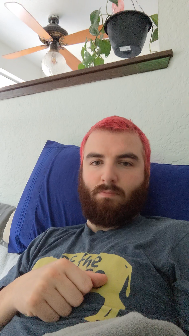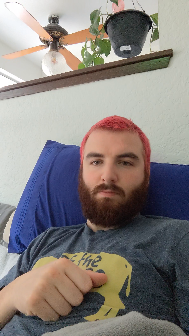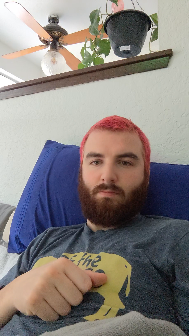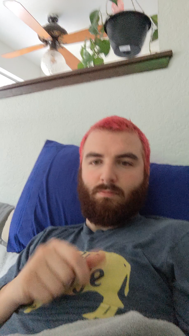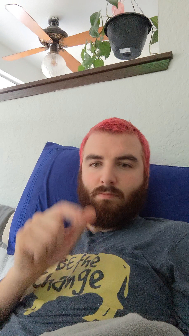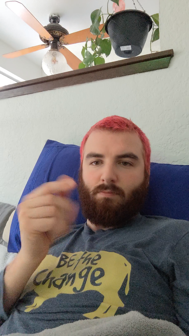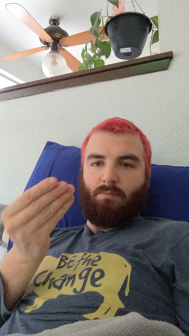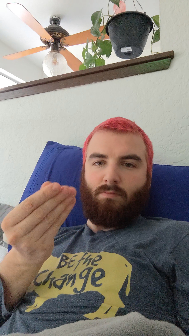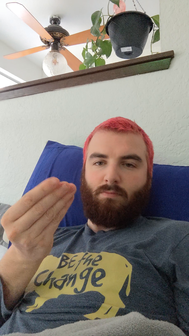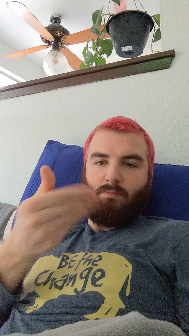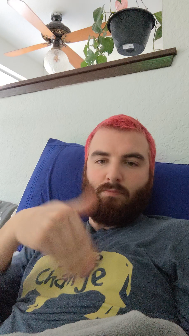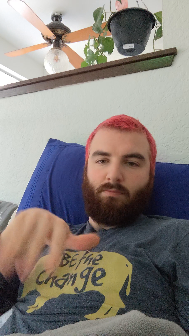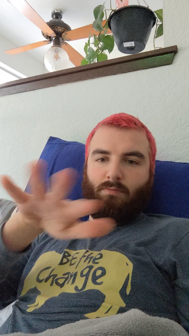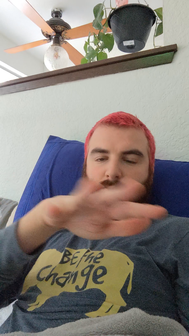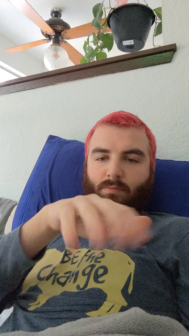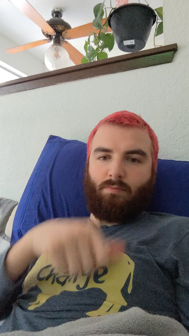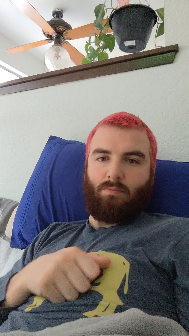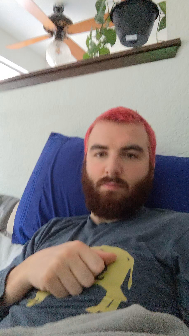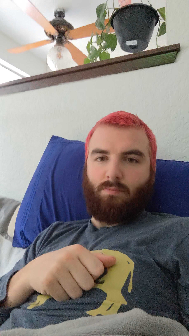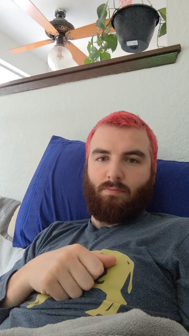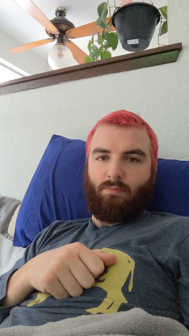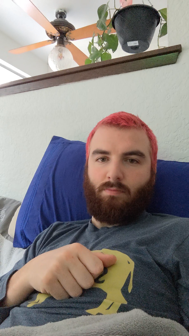garden